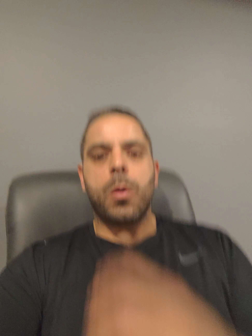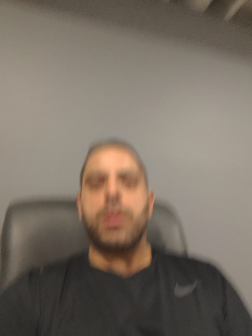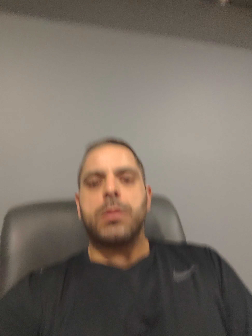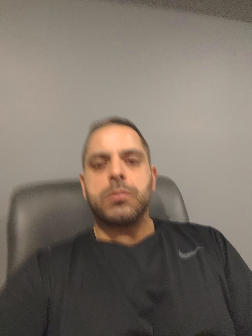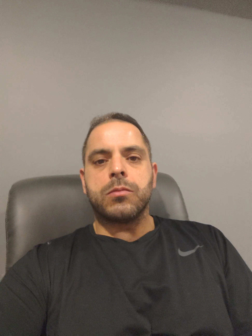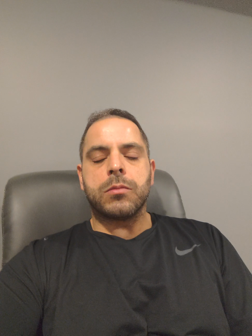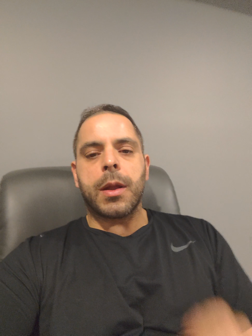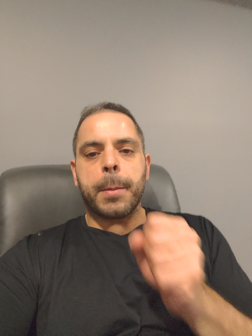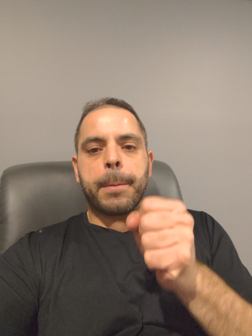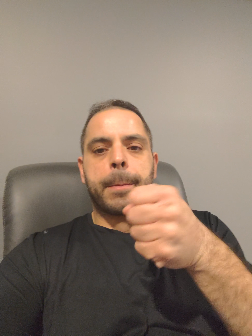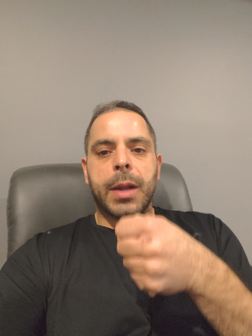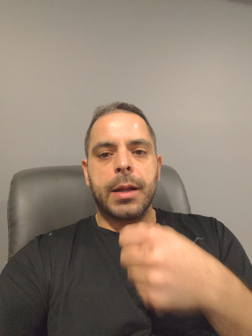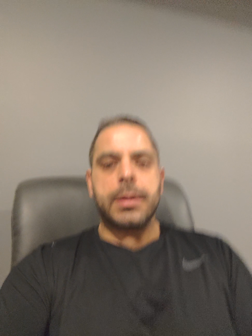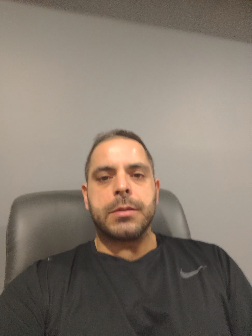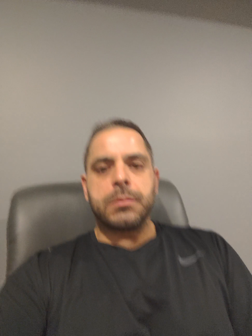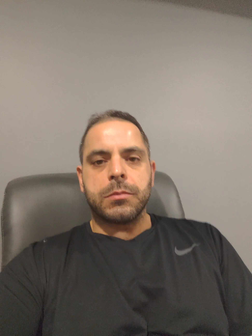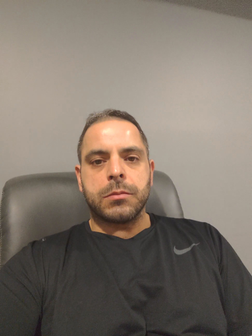make